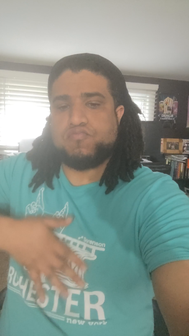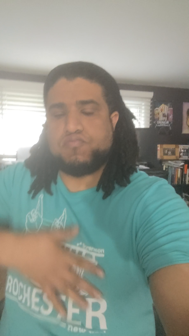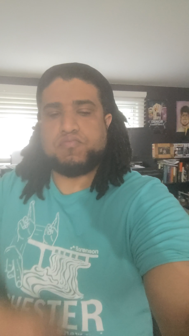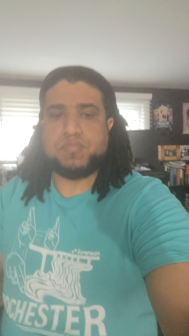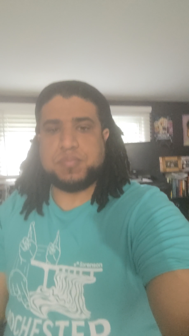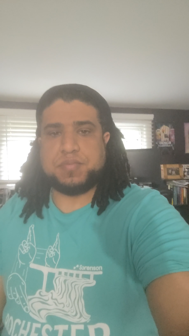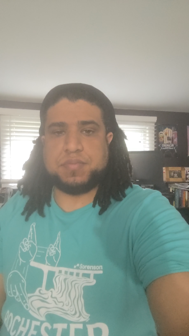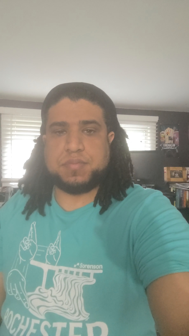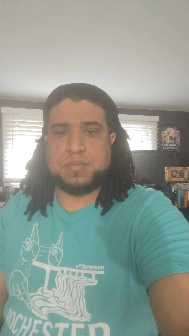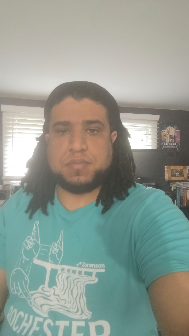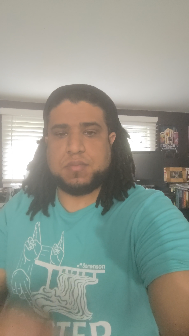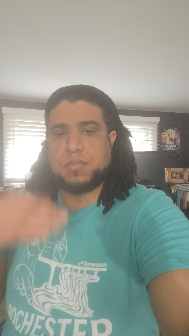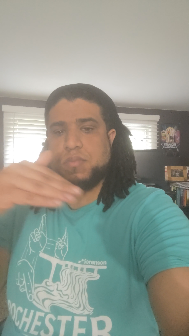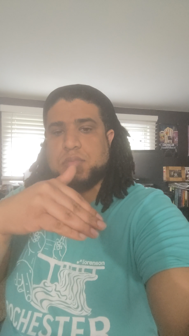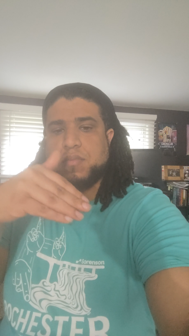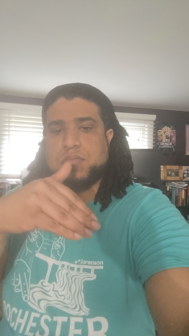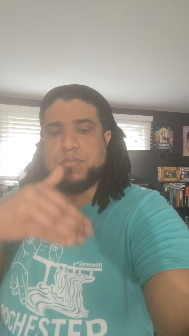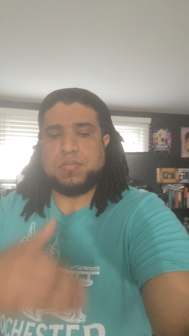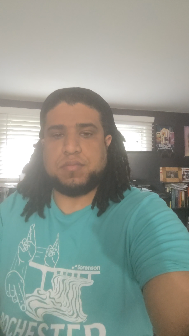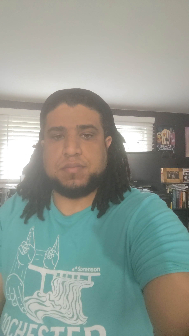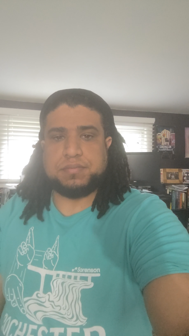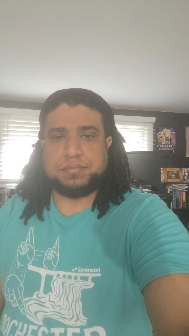doctor